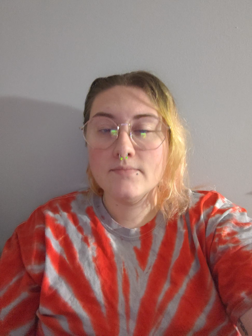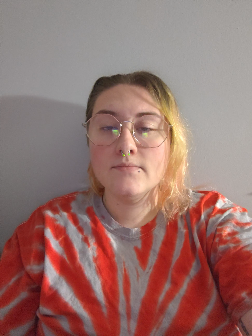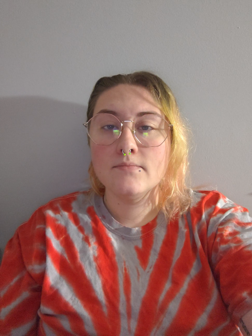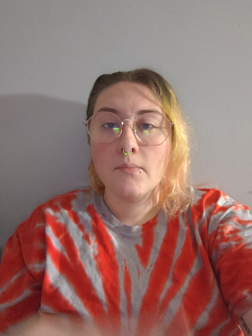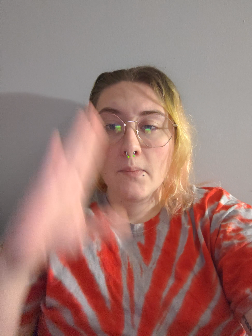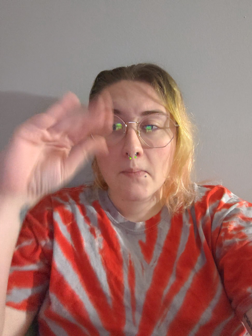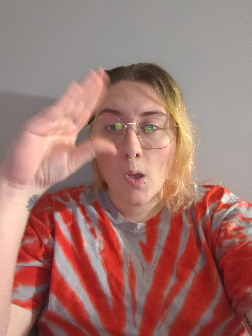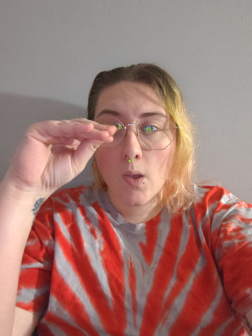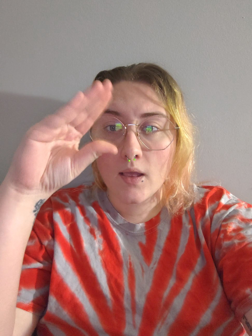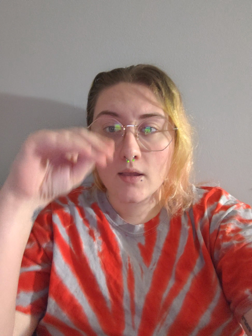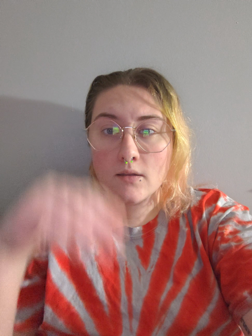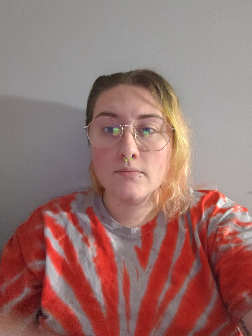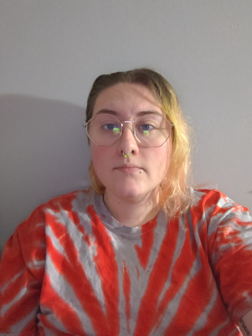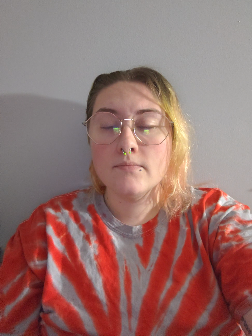boy